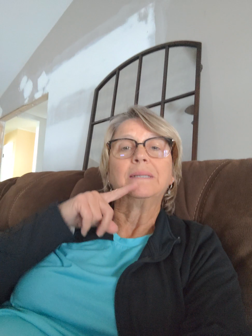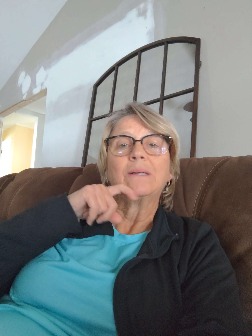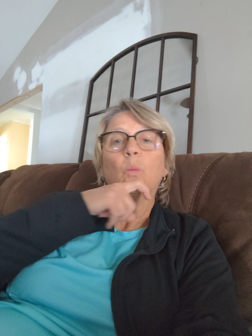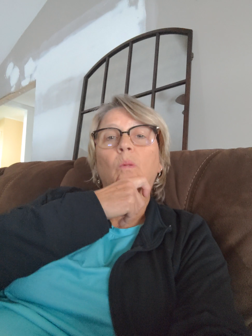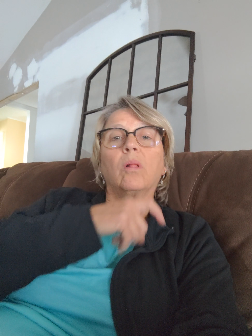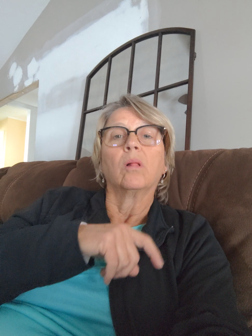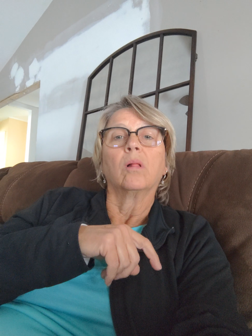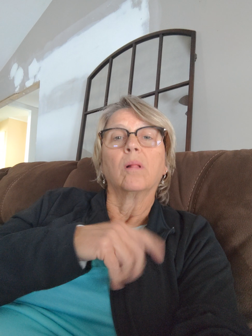cereal